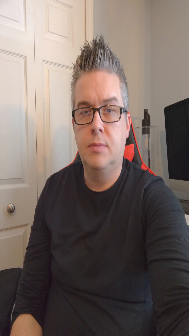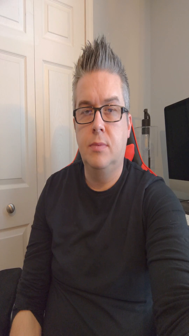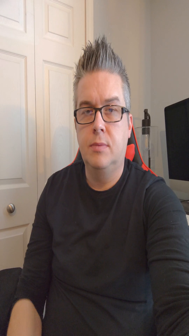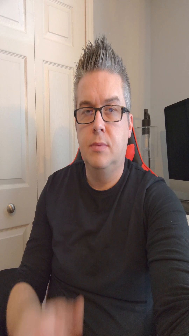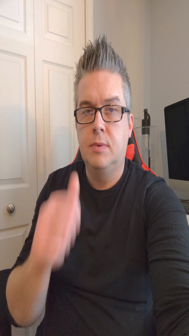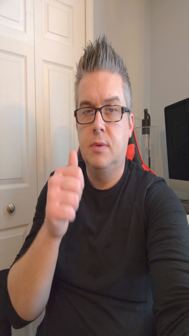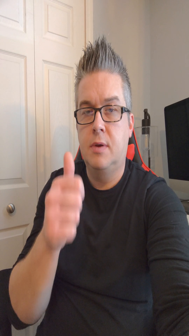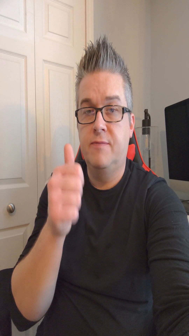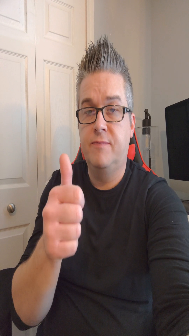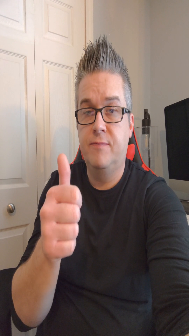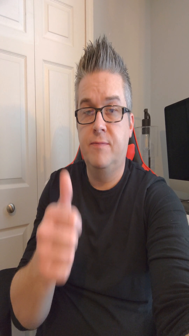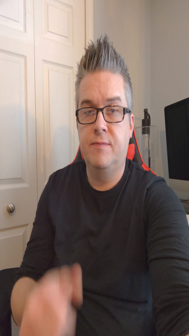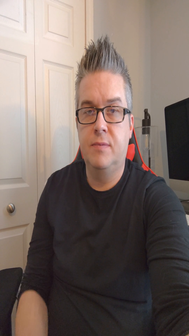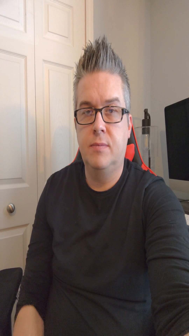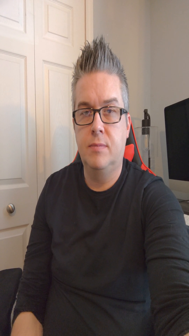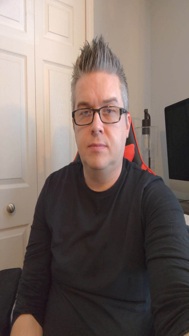yourself